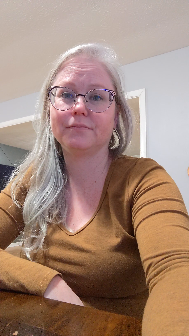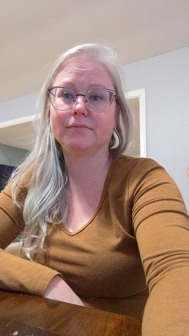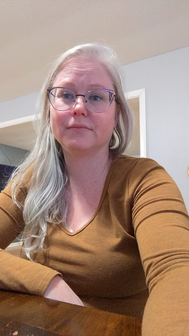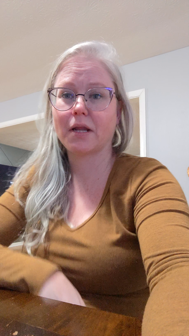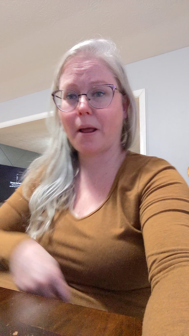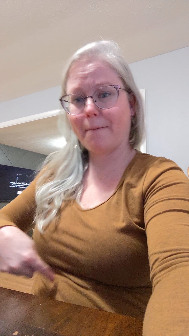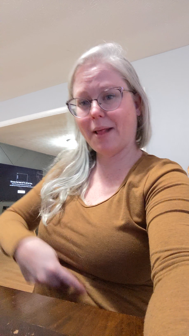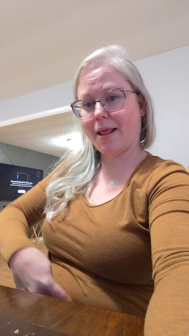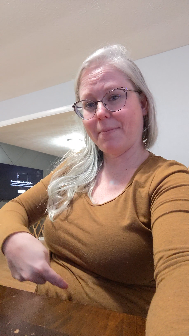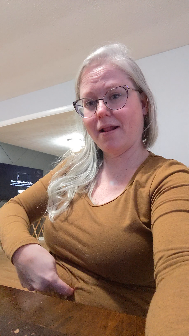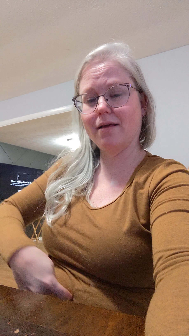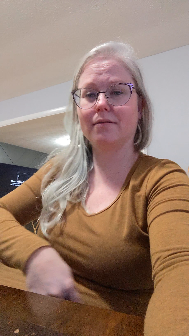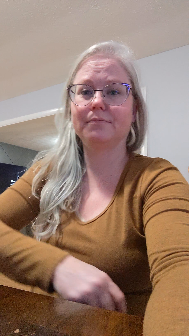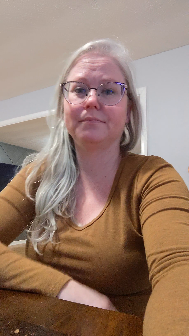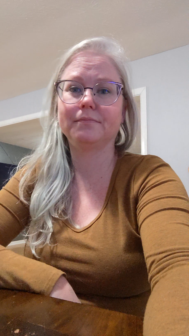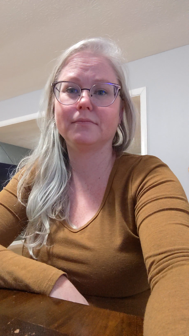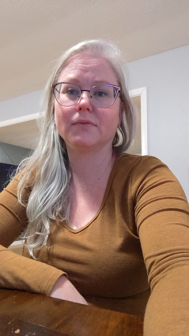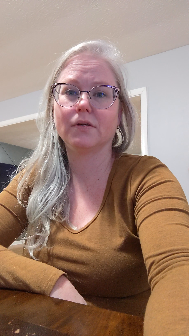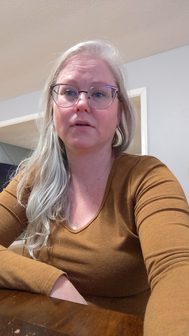belly button